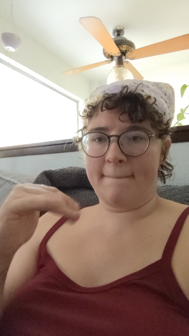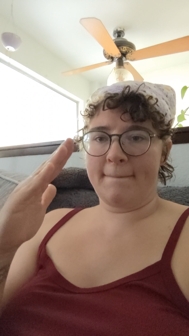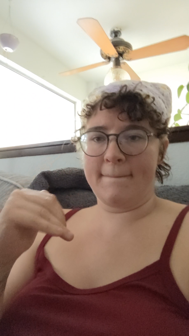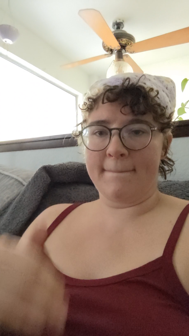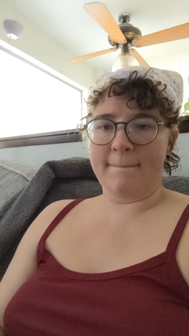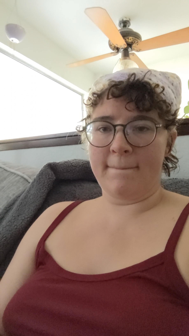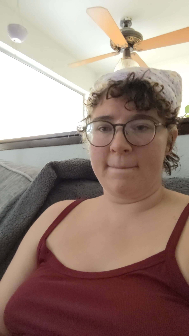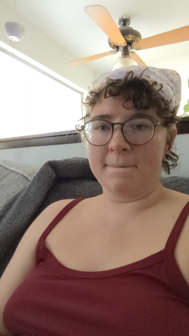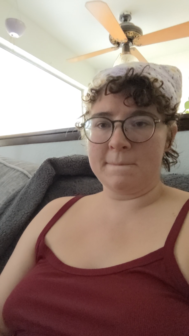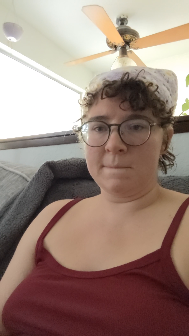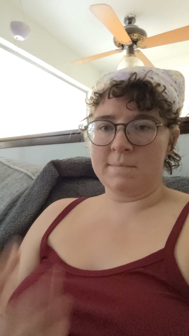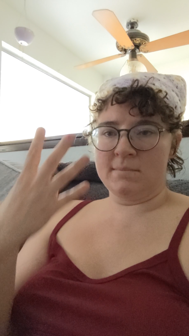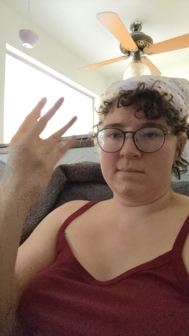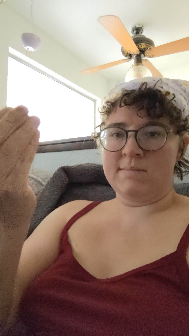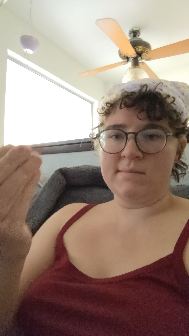going to